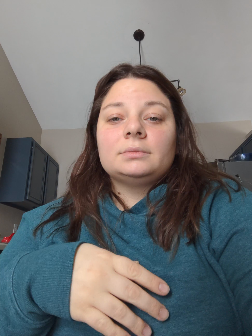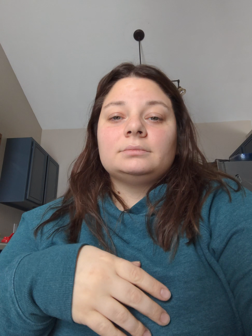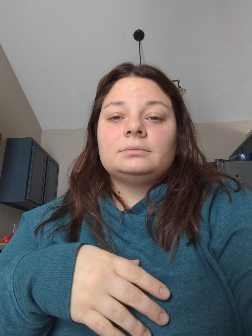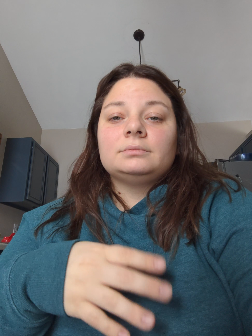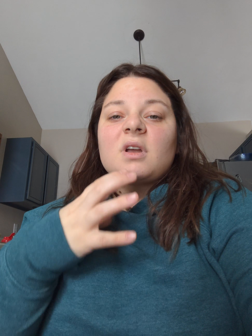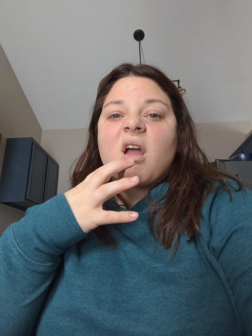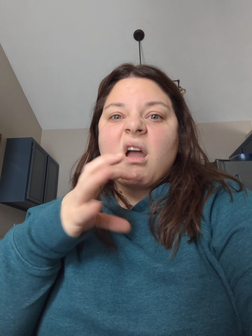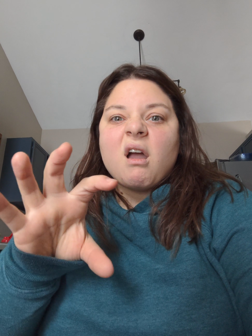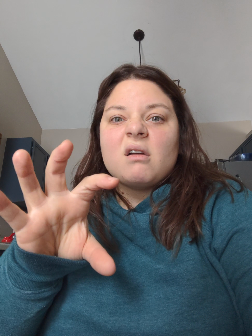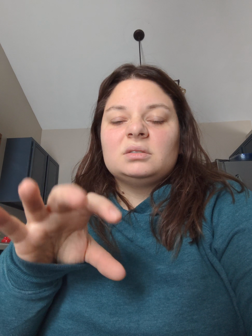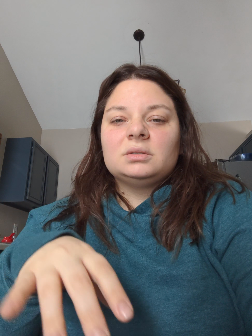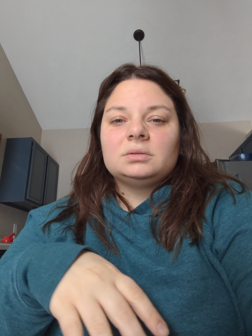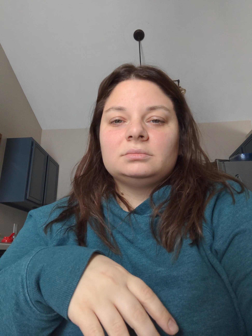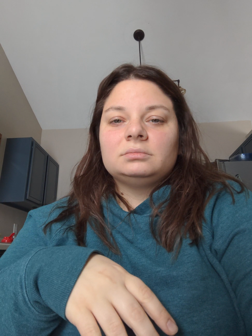hot